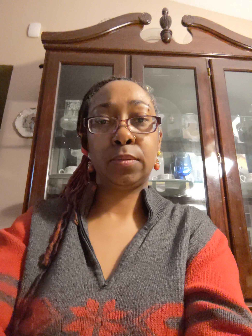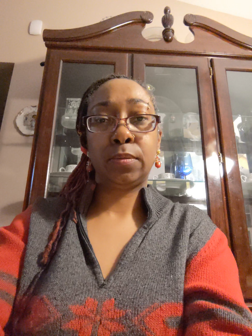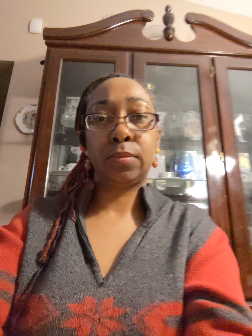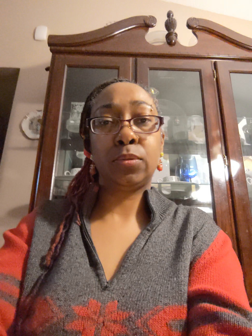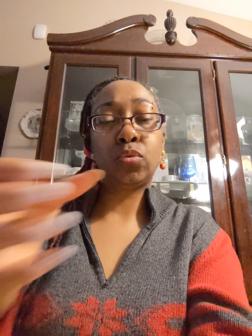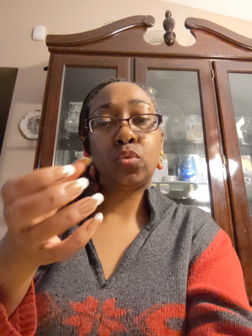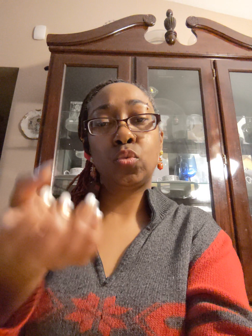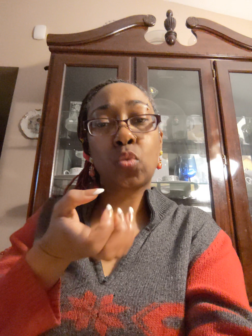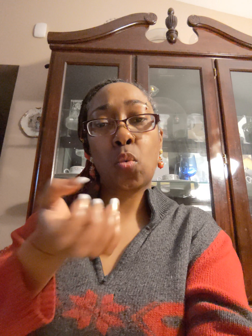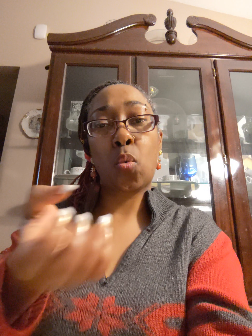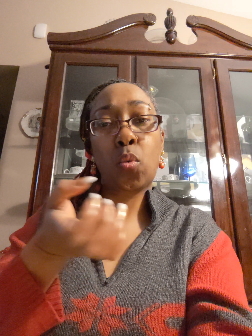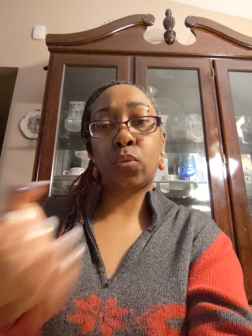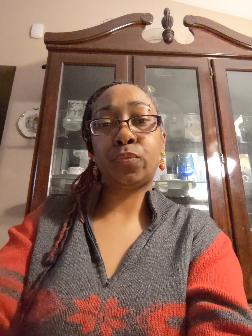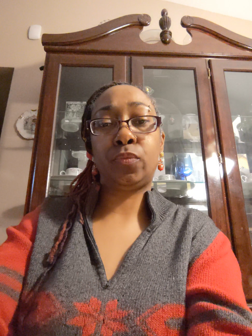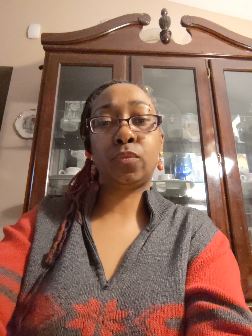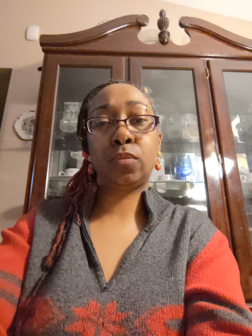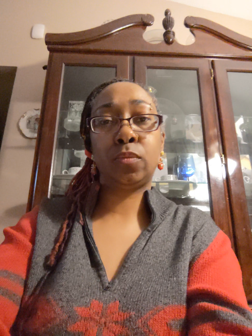drawer